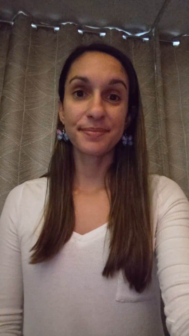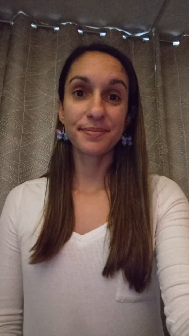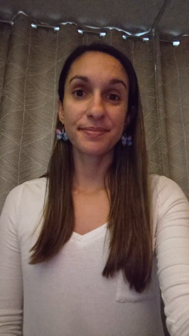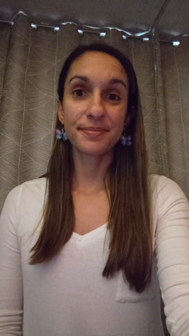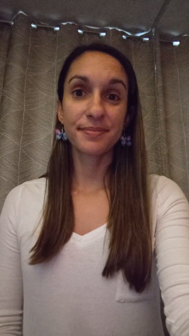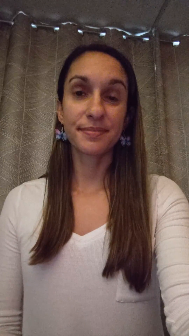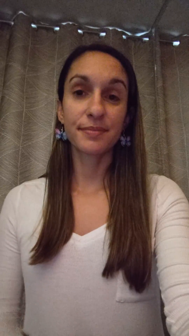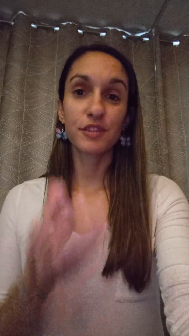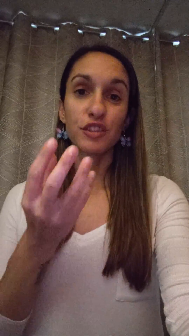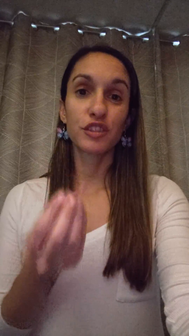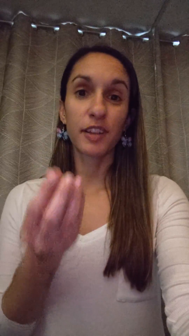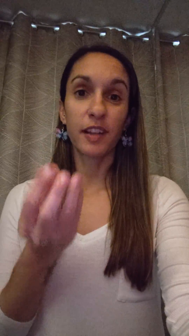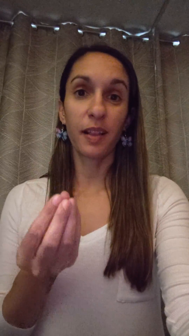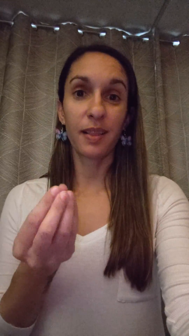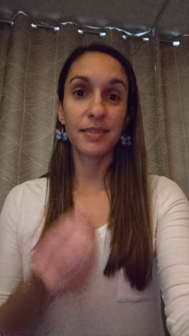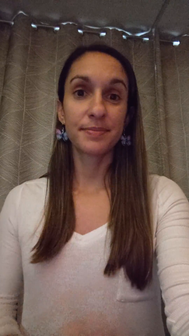gentle